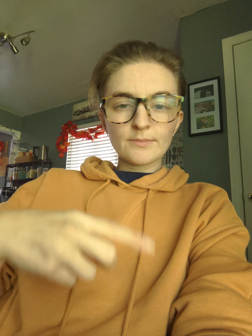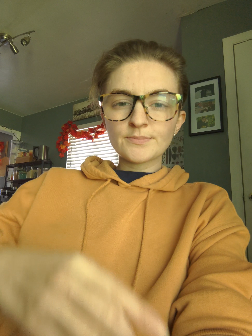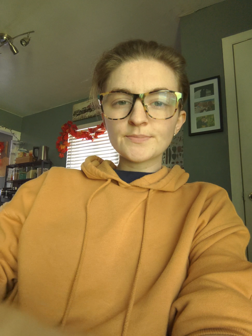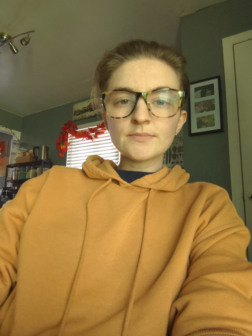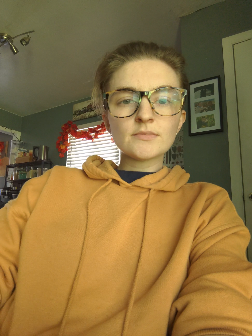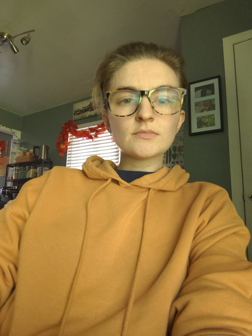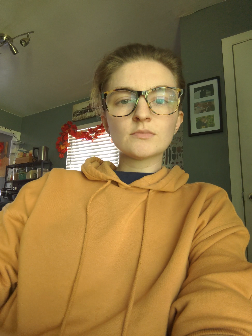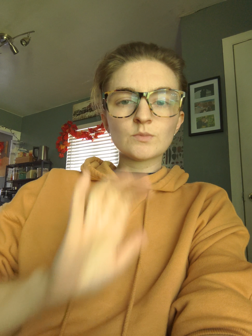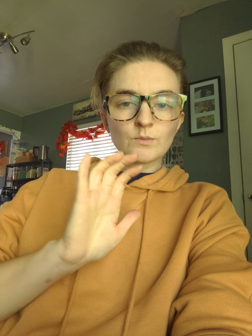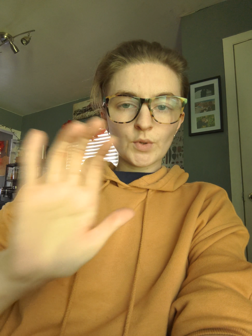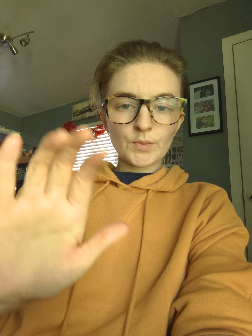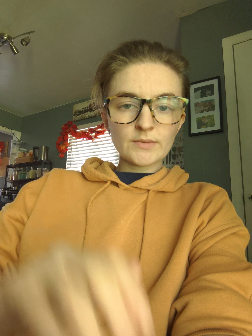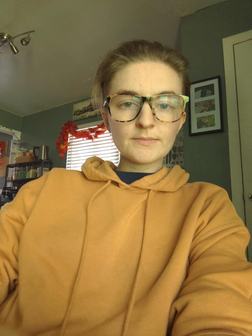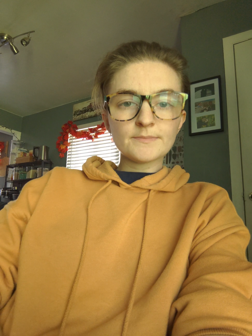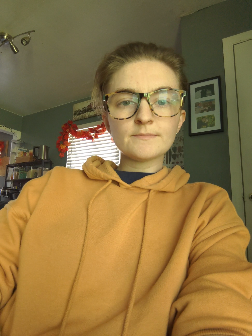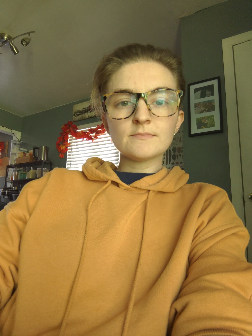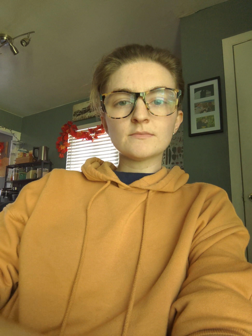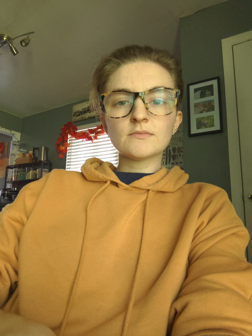push